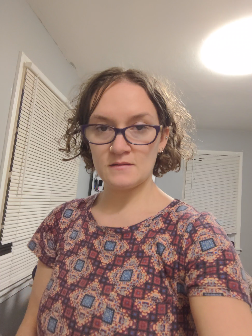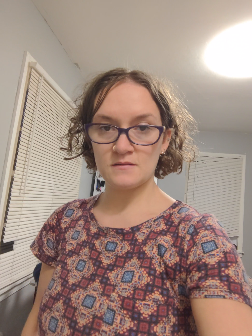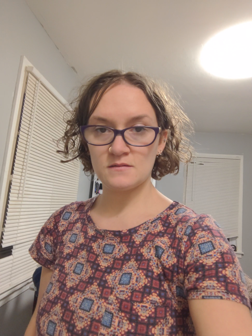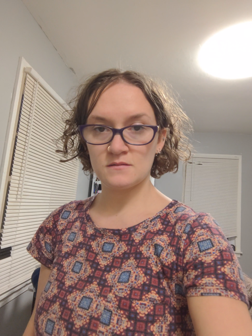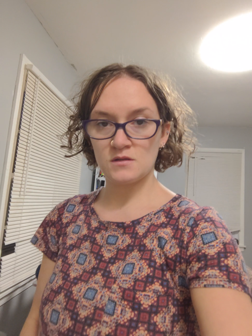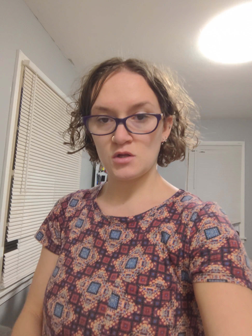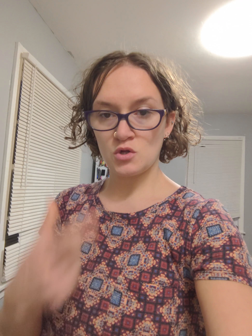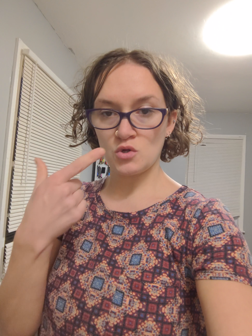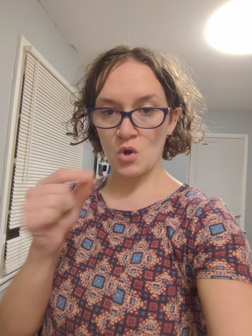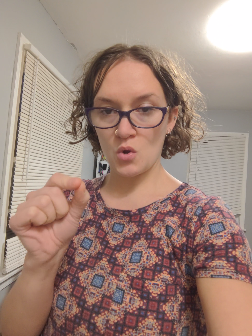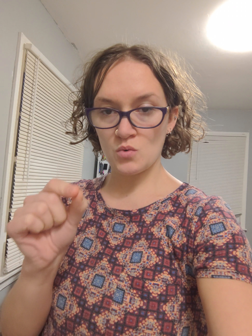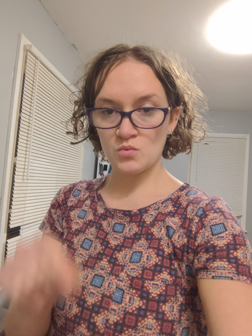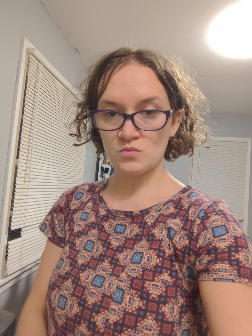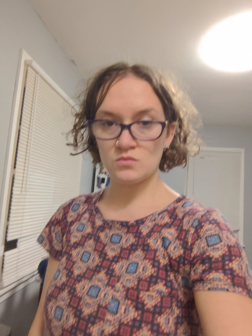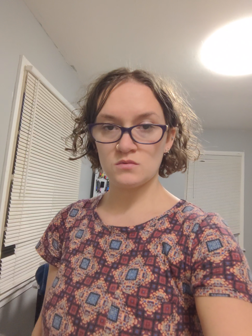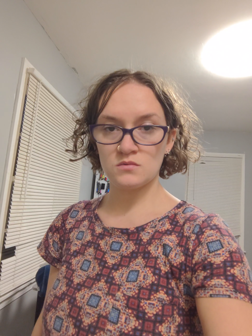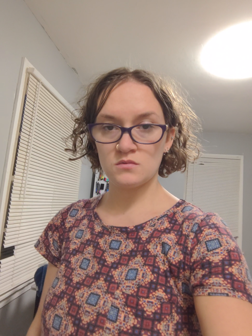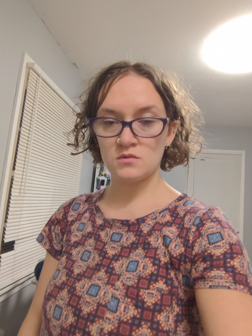go